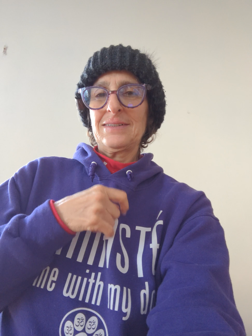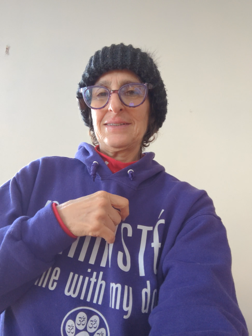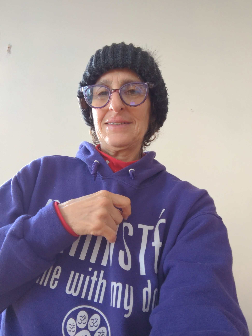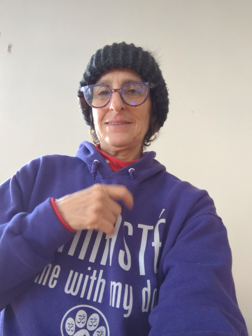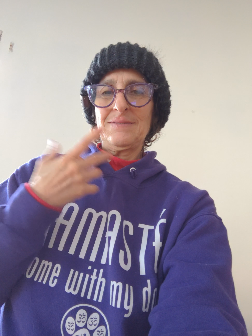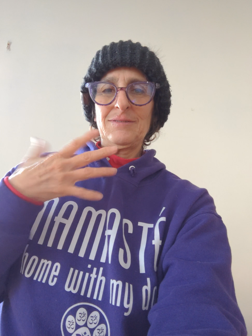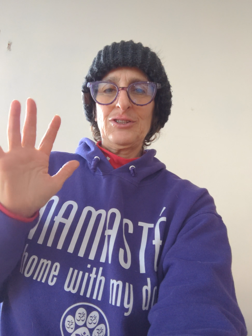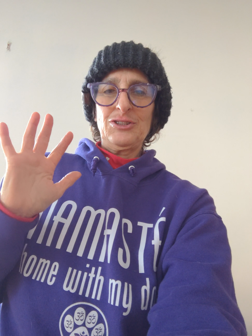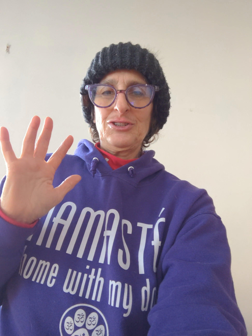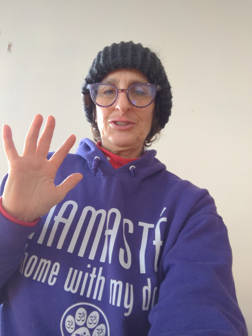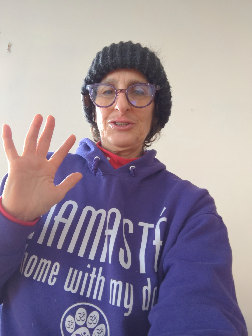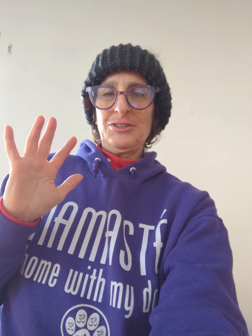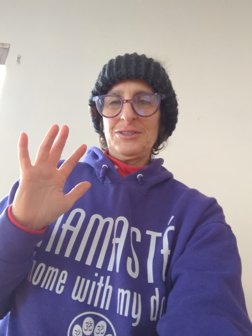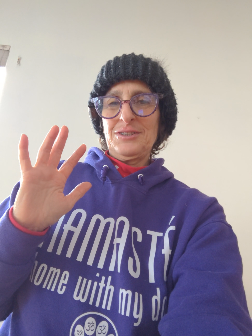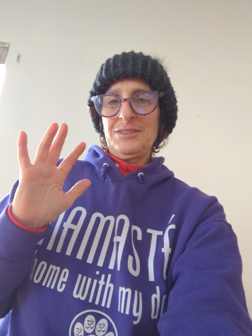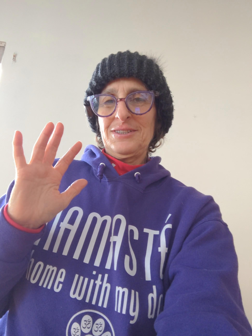finish